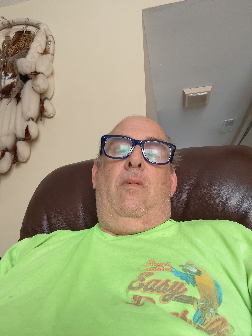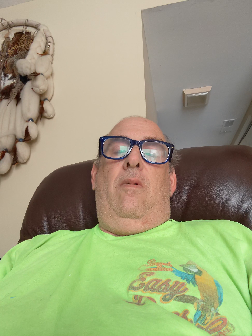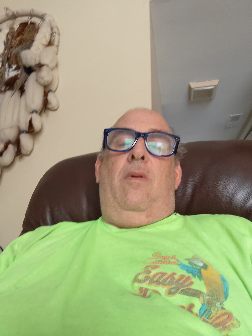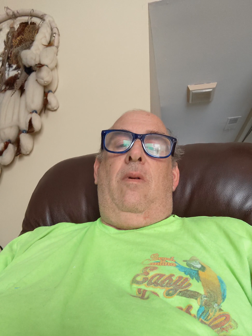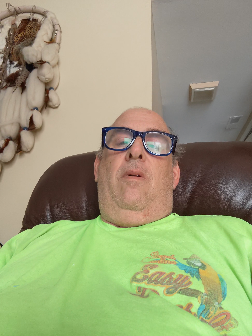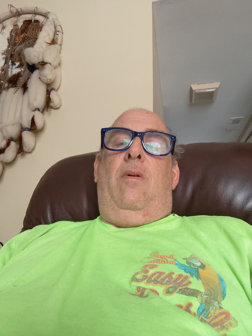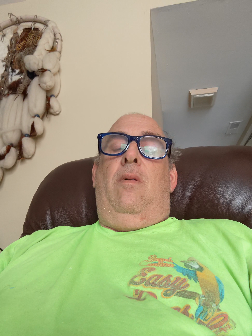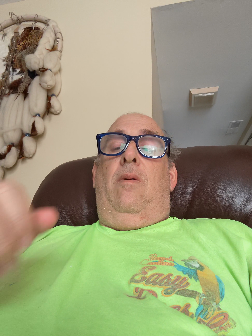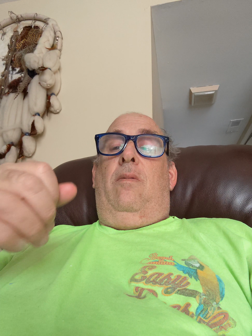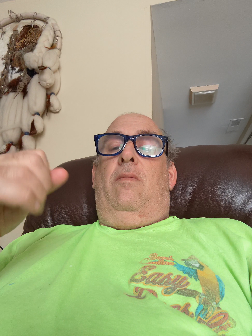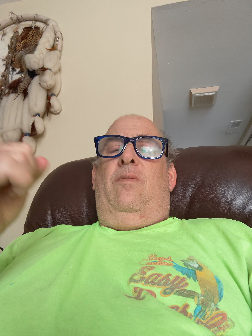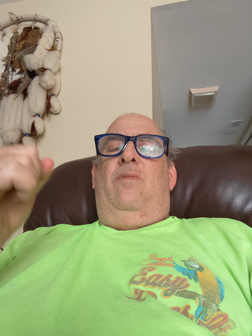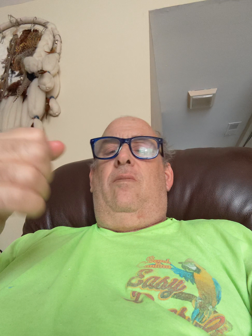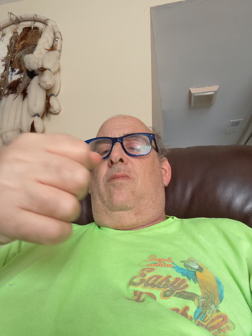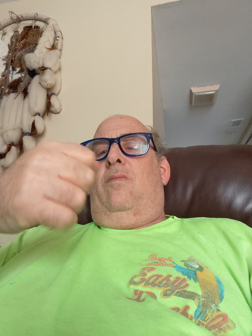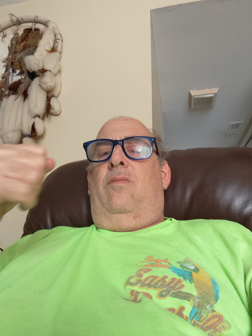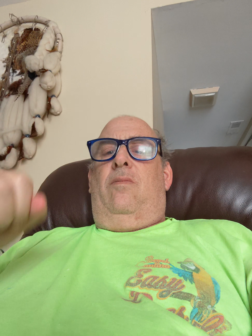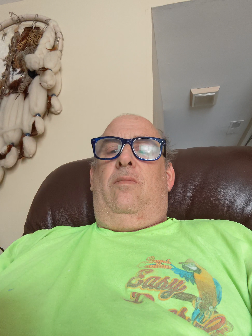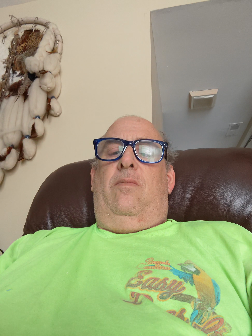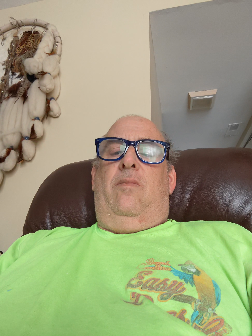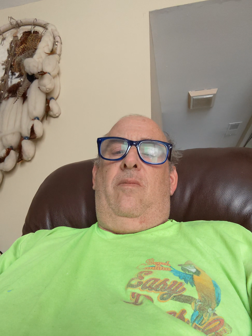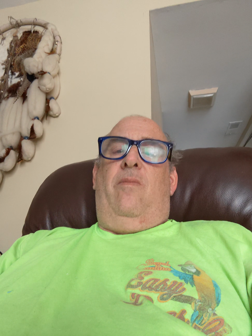refrigerator